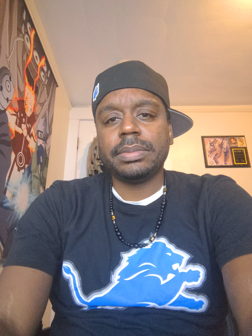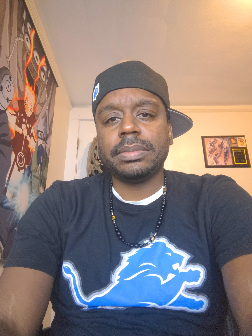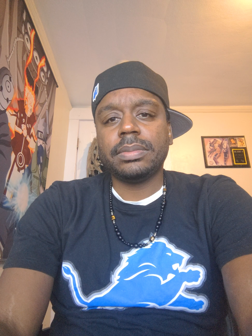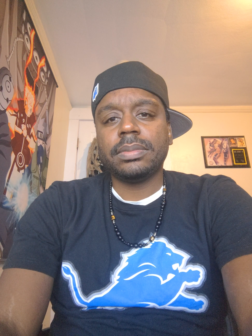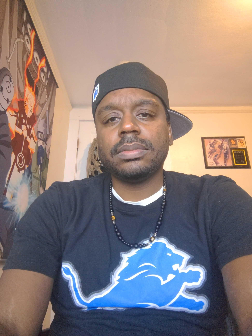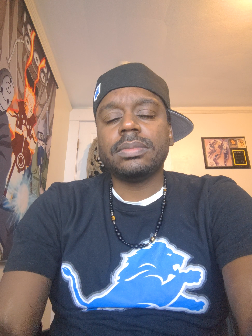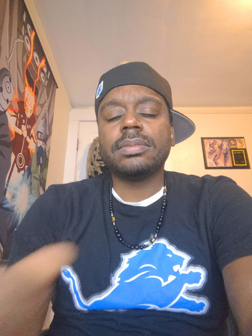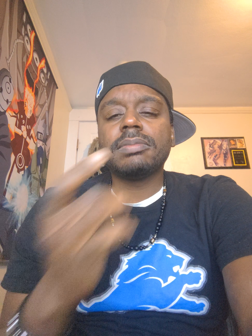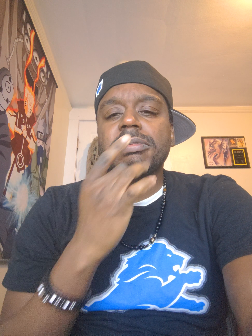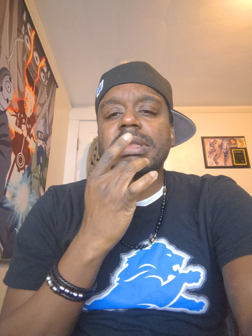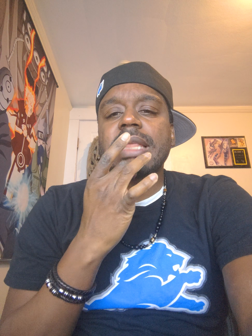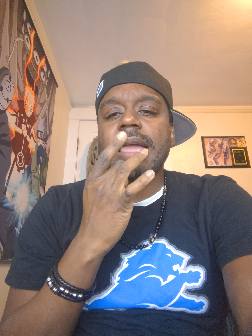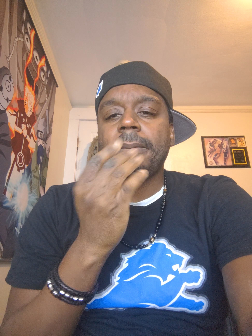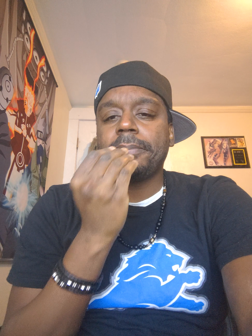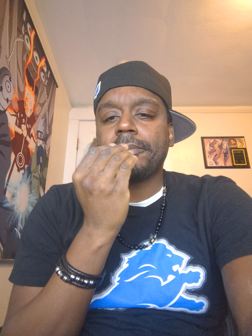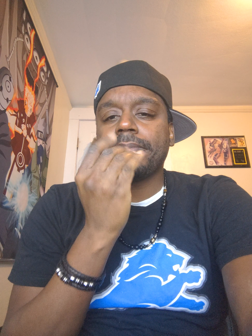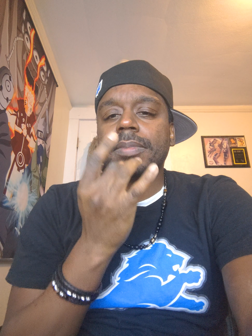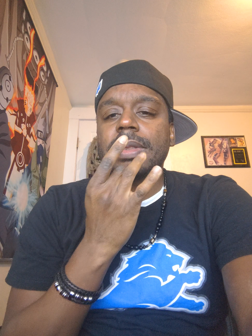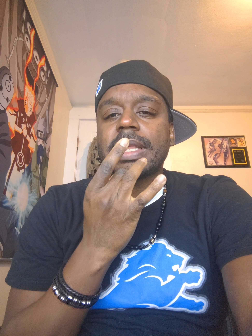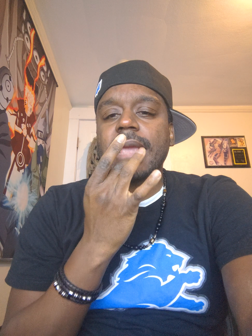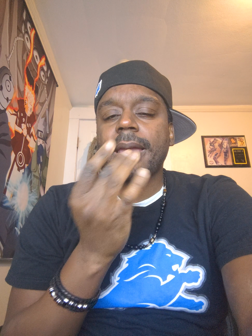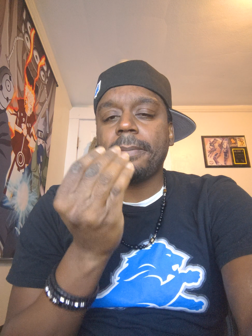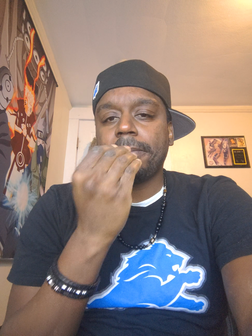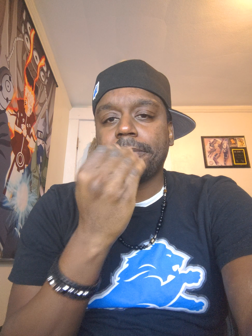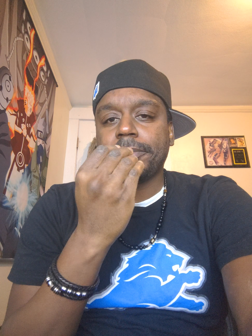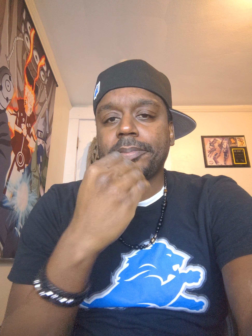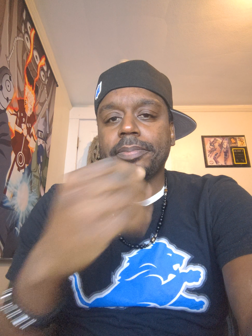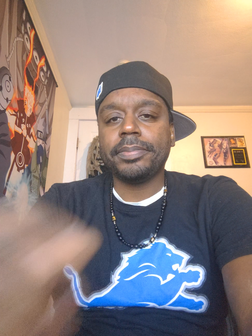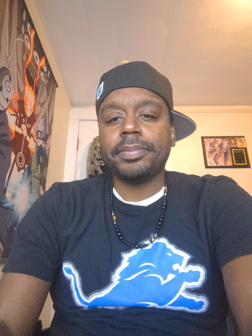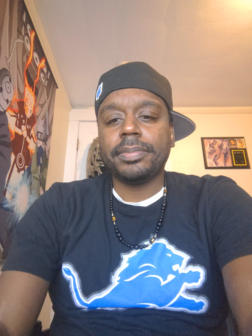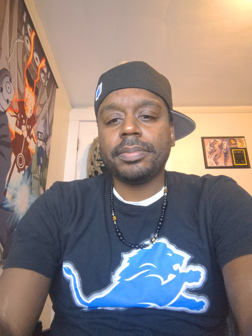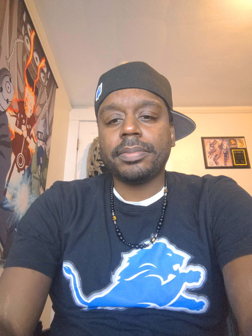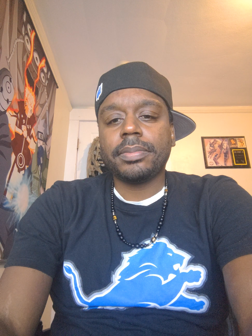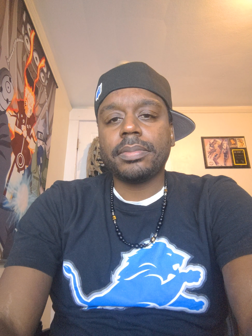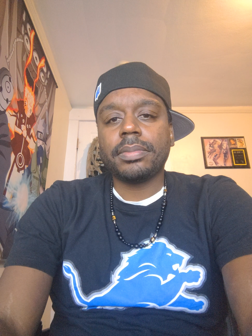snack